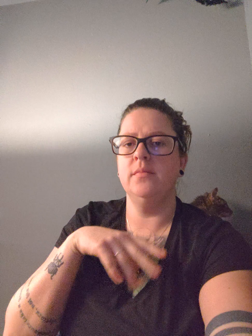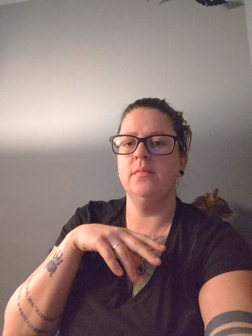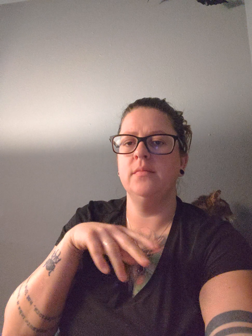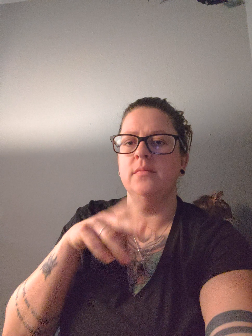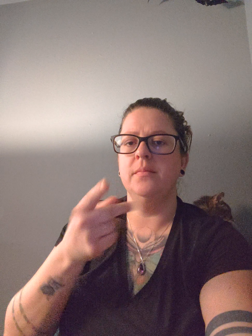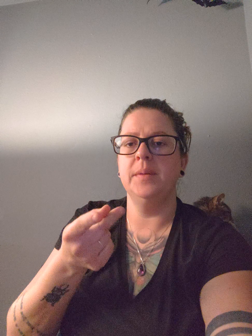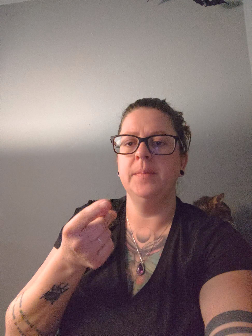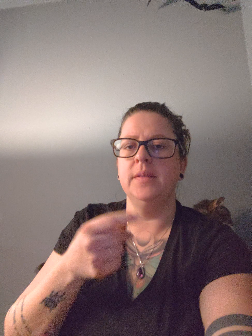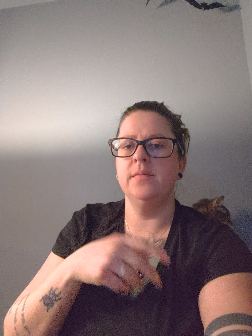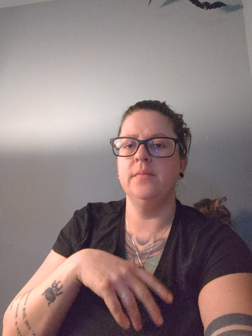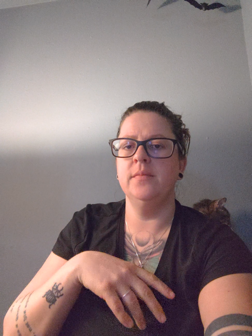puppy